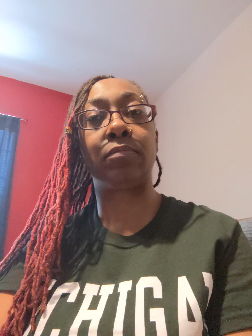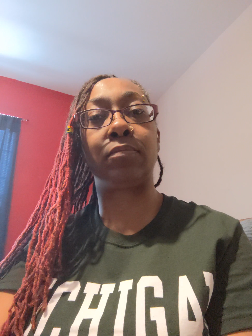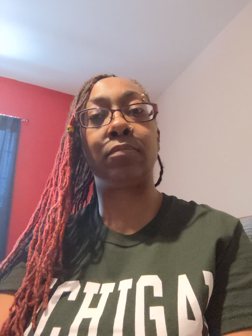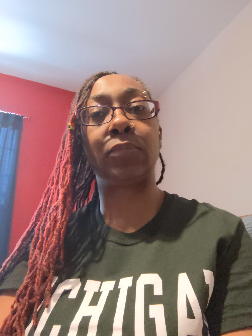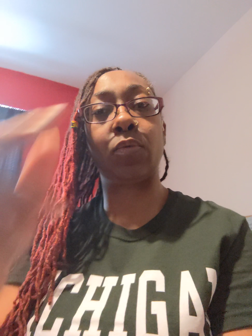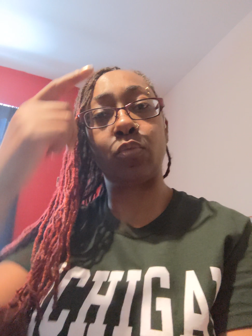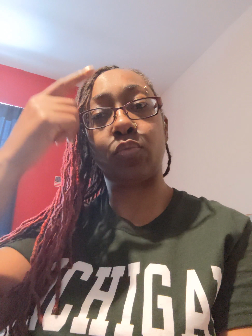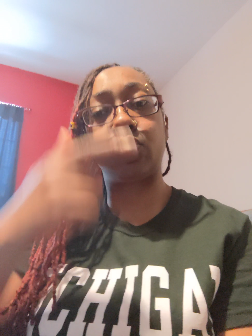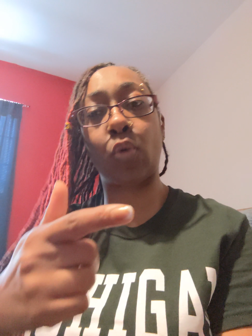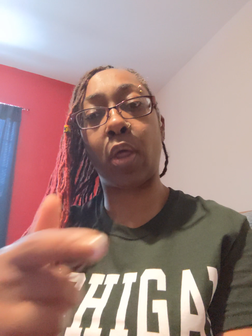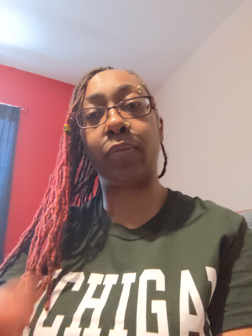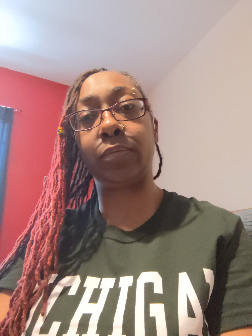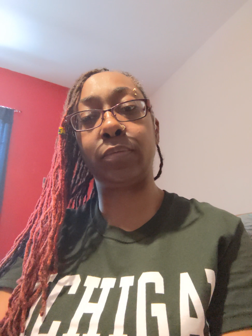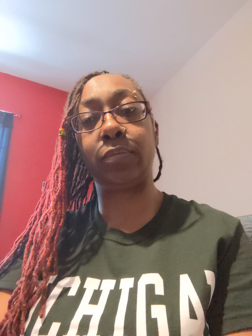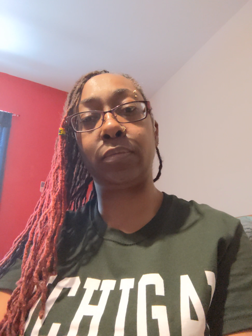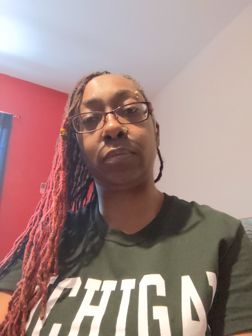brother